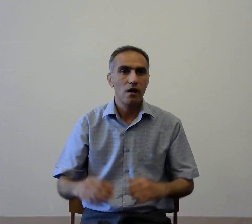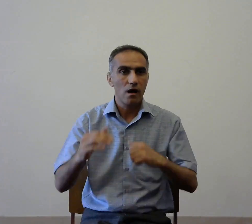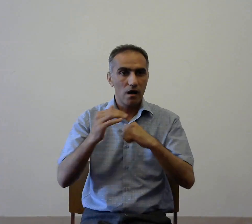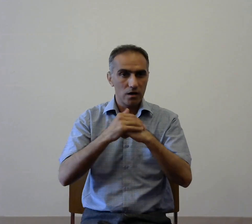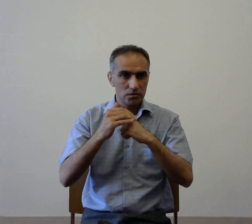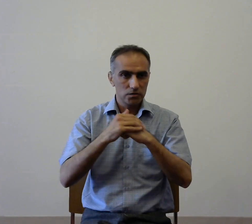axşam